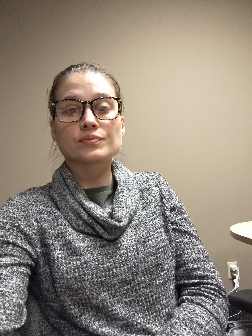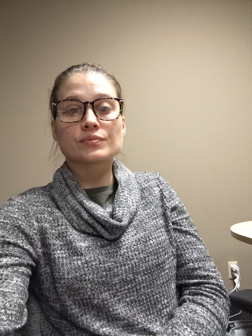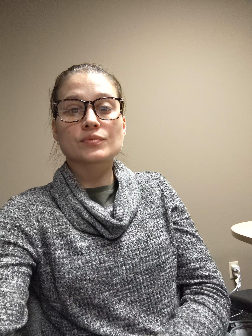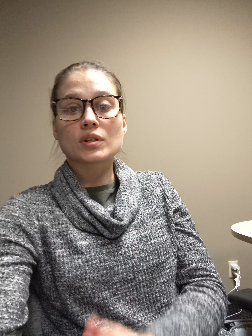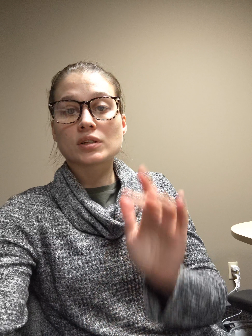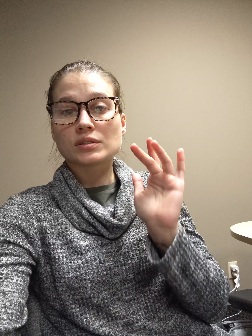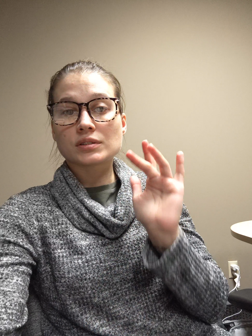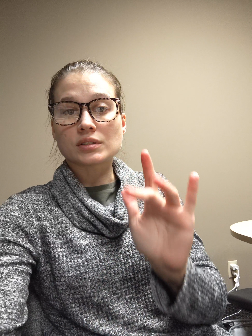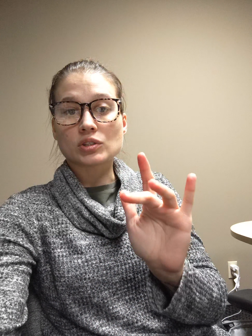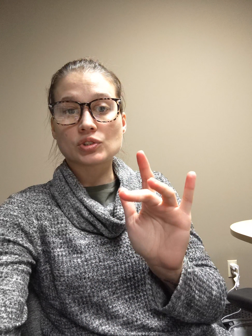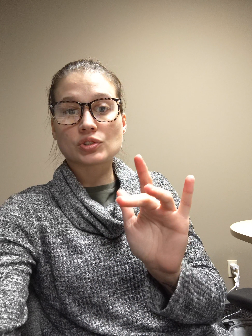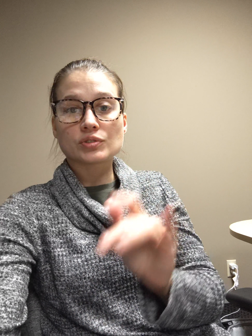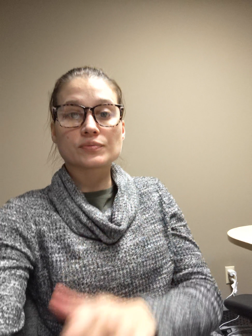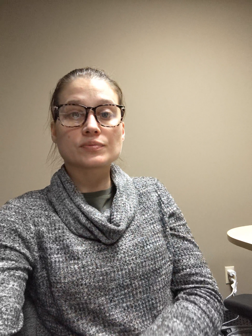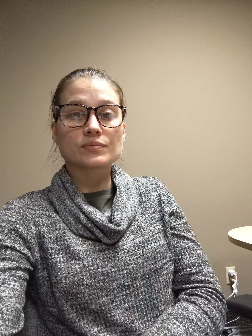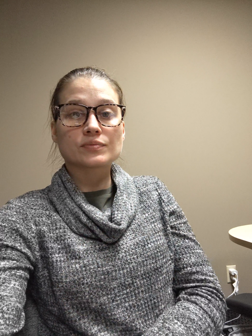touch